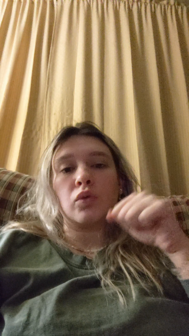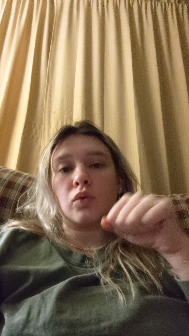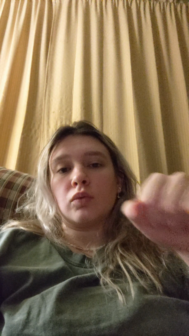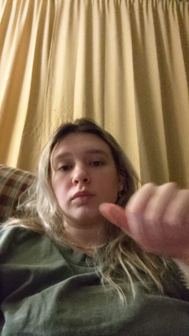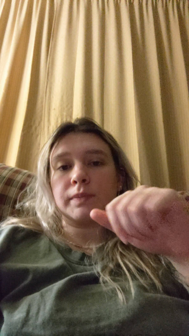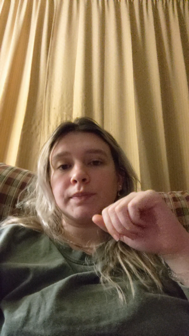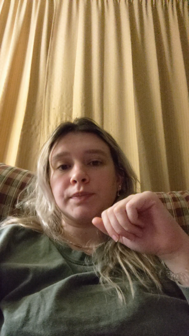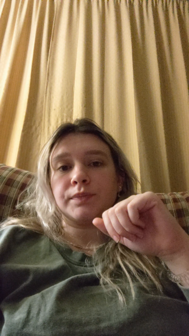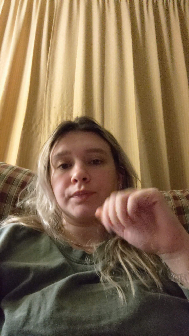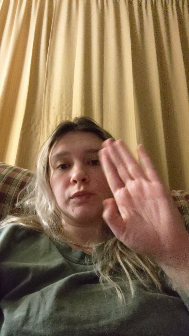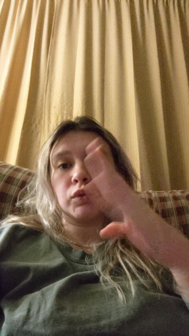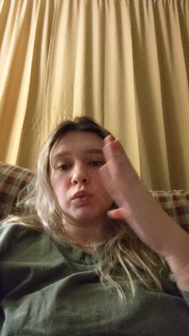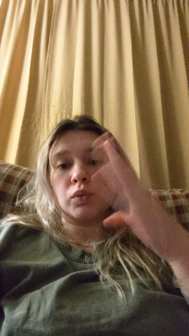door